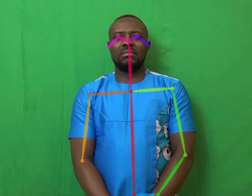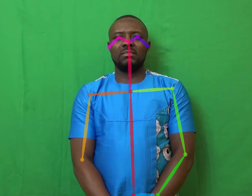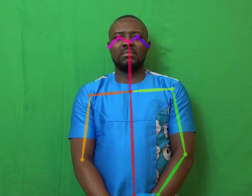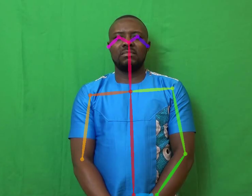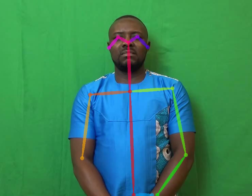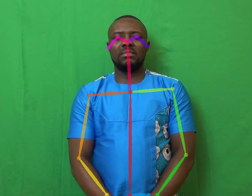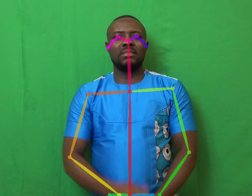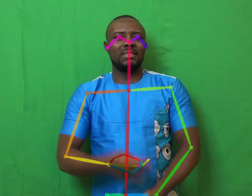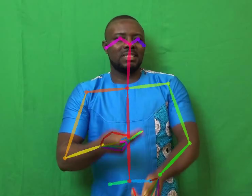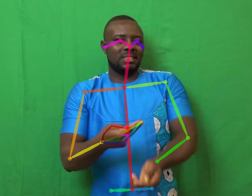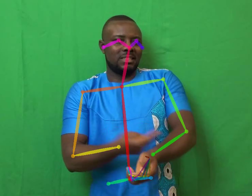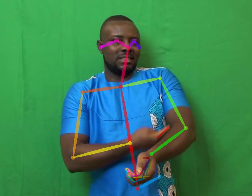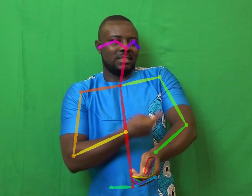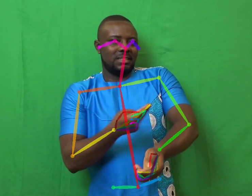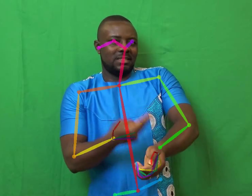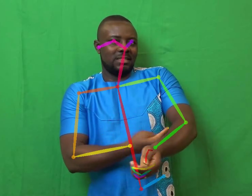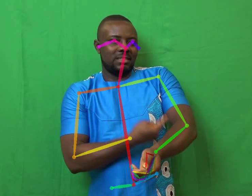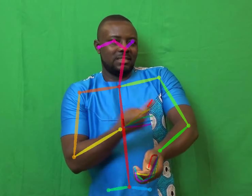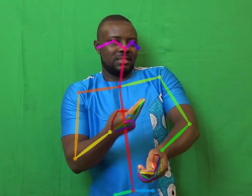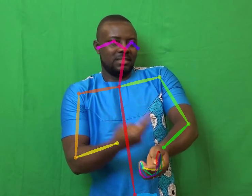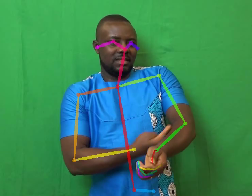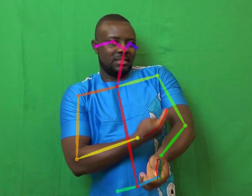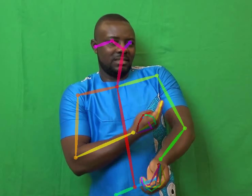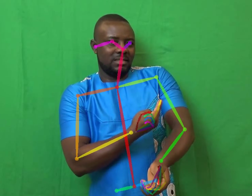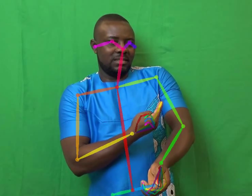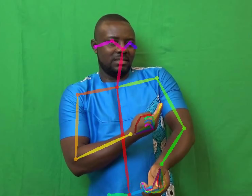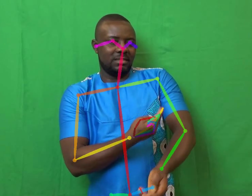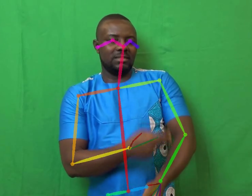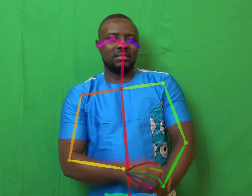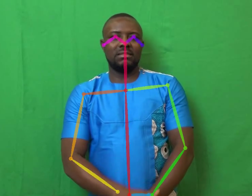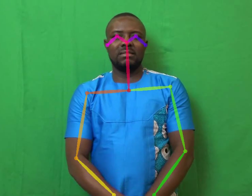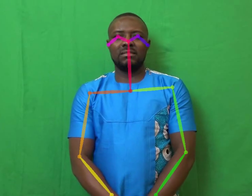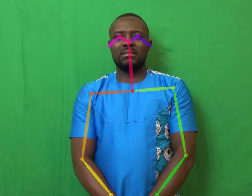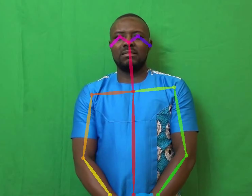sheep